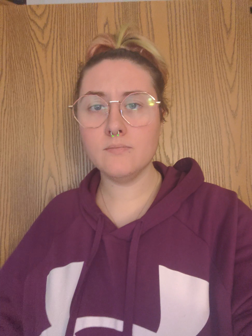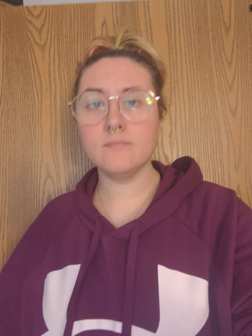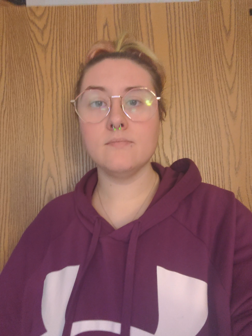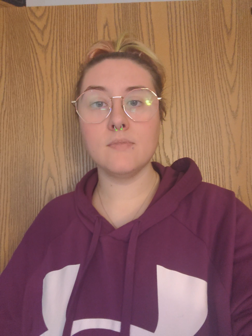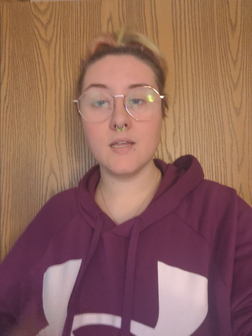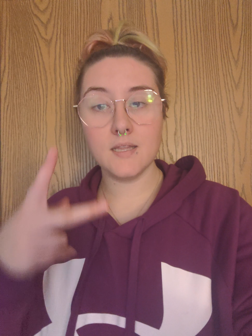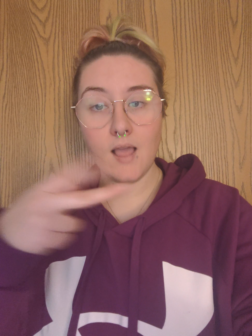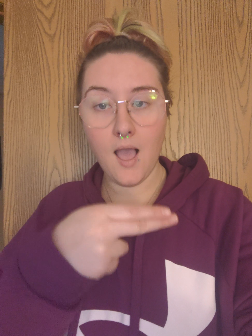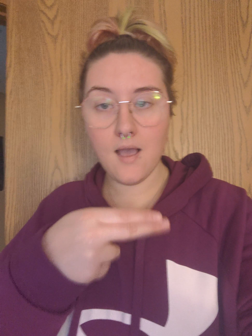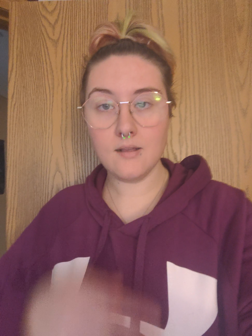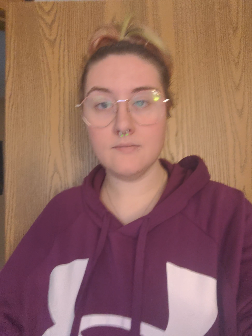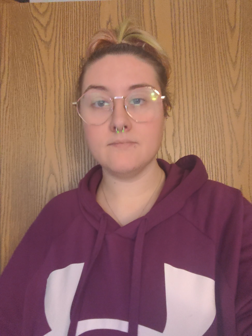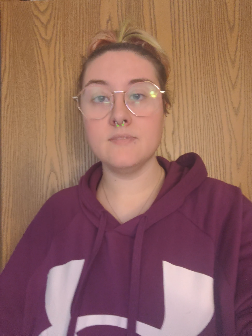cut